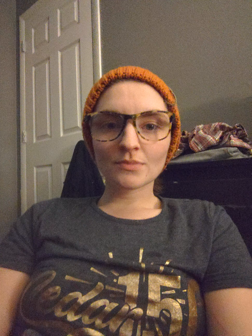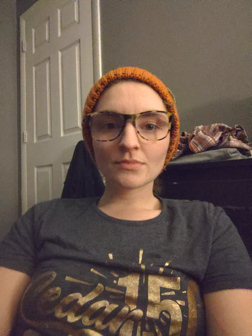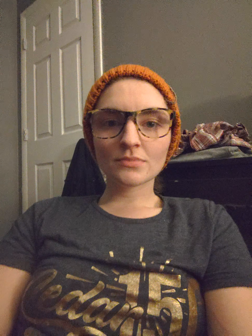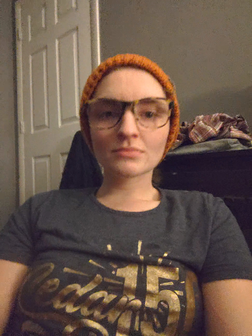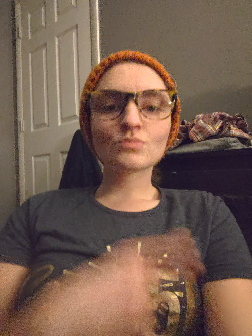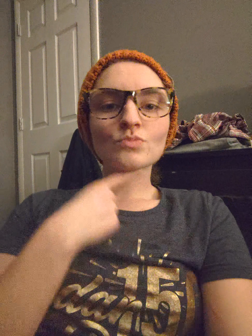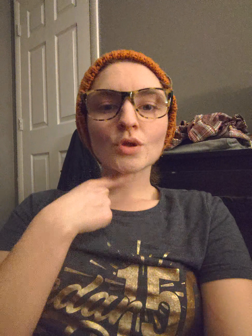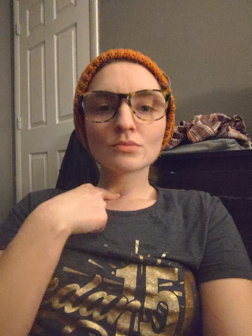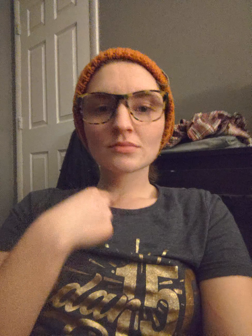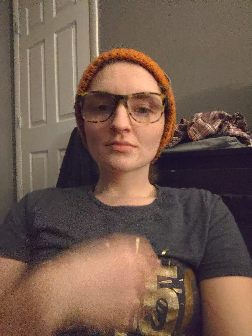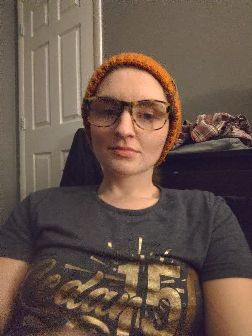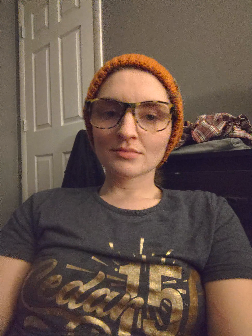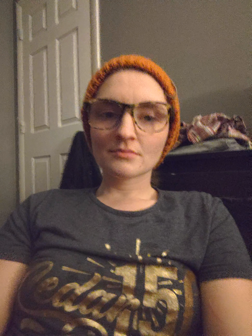thirsty